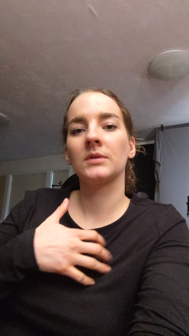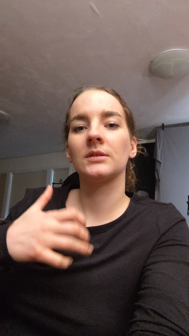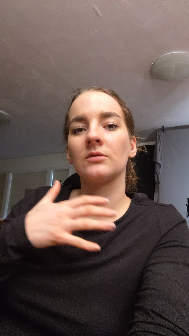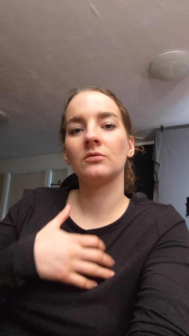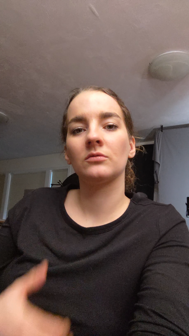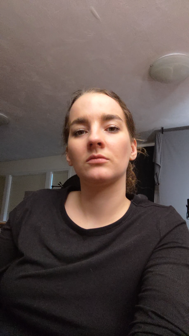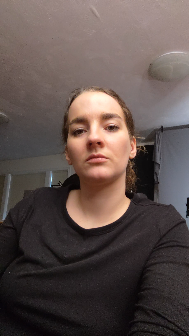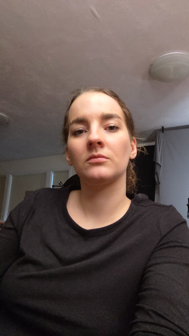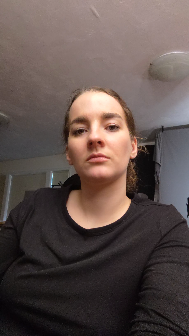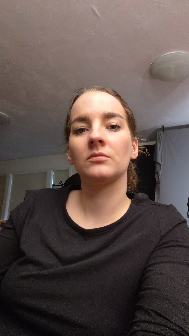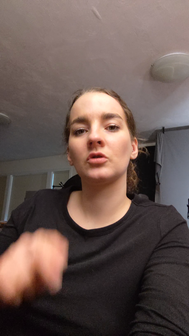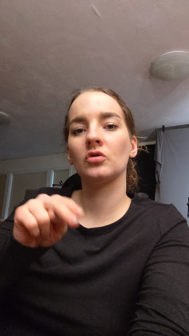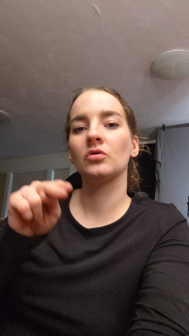nurse